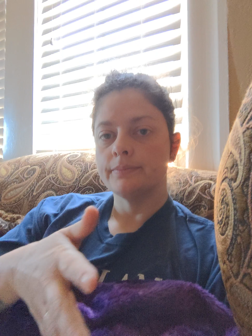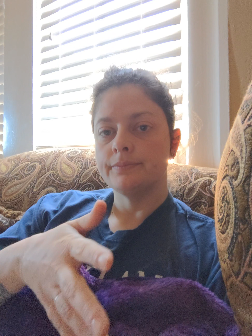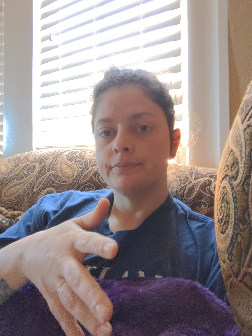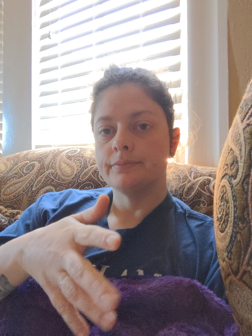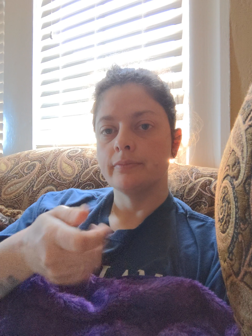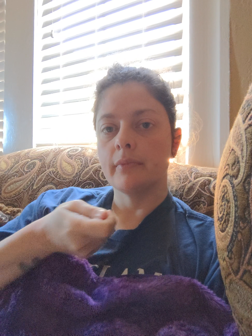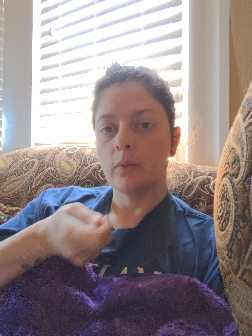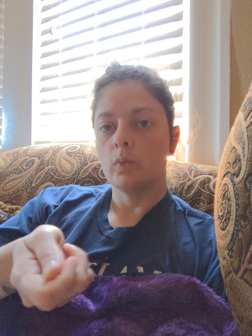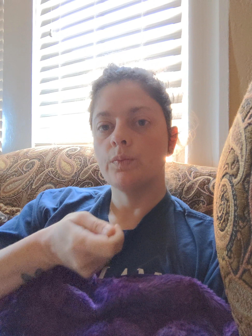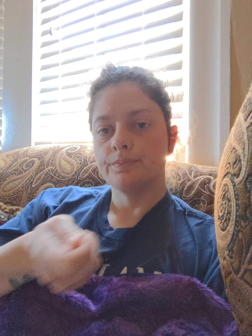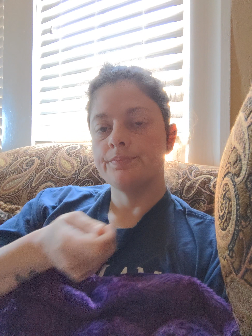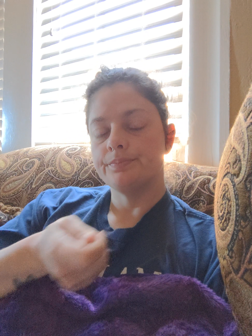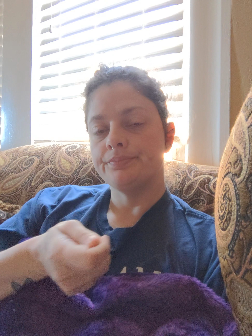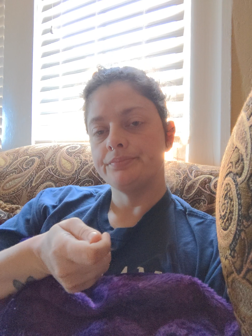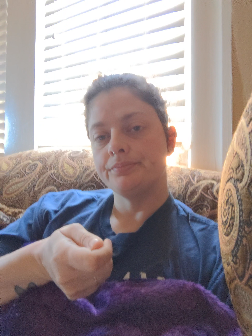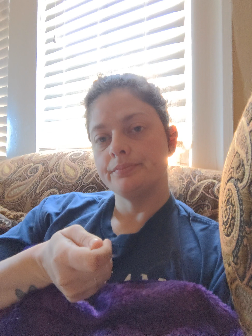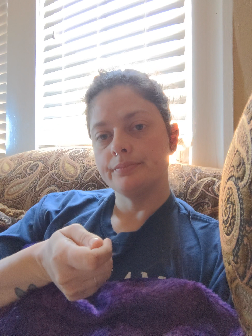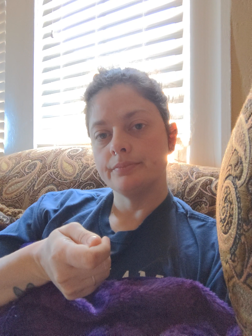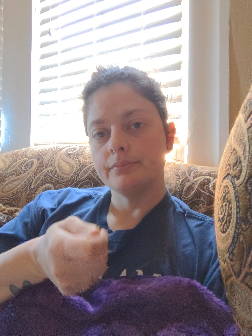vacuum